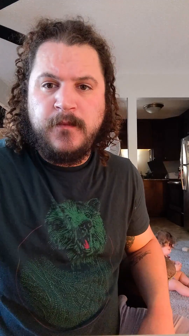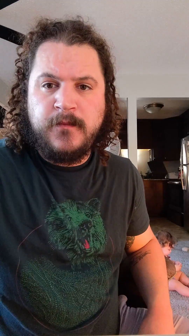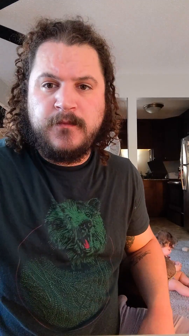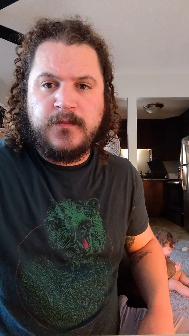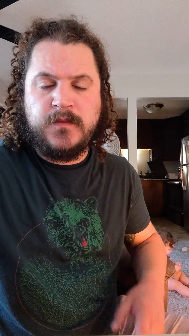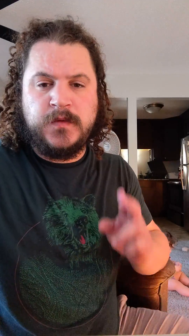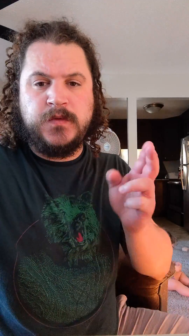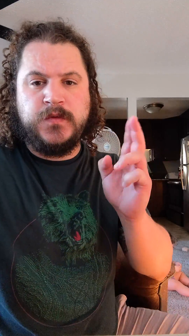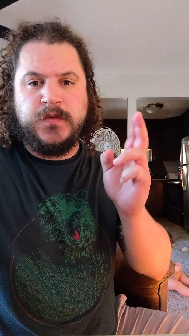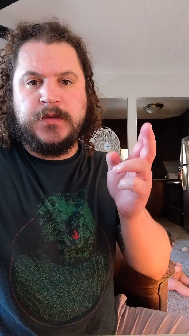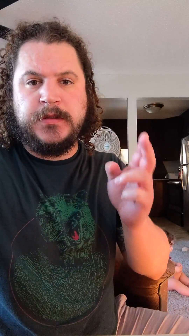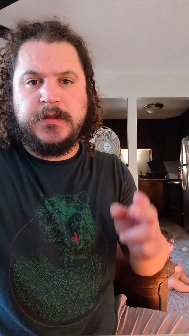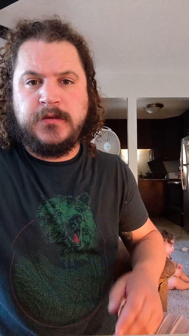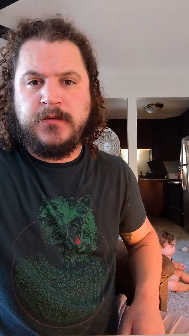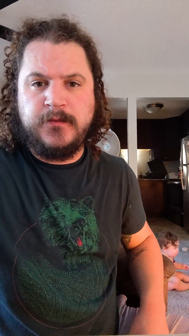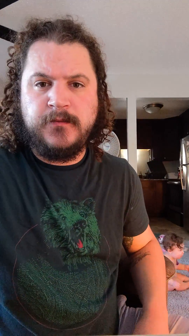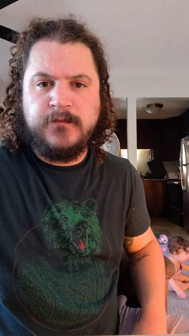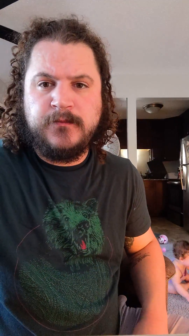hurry